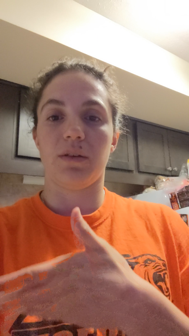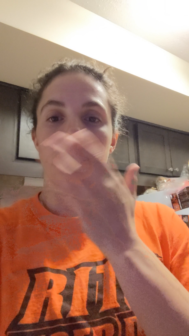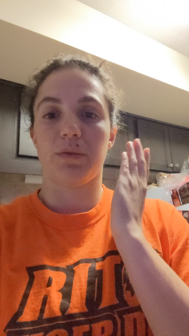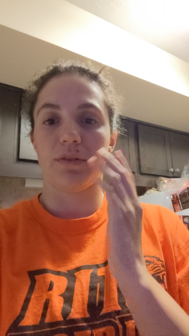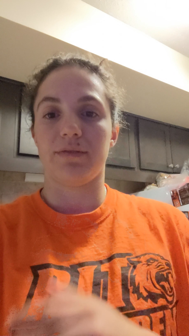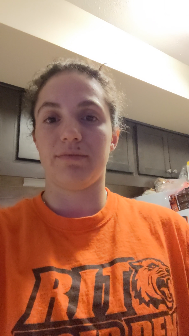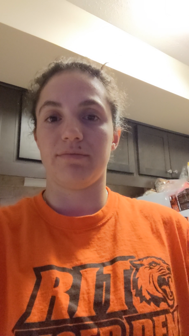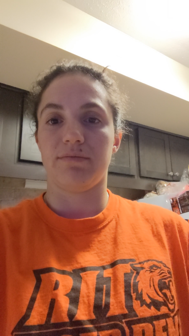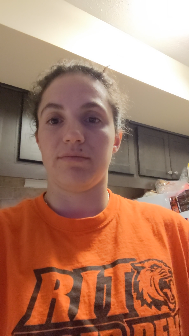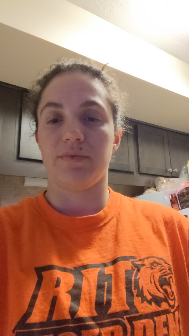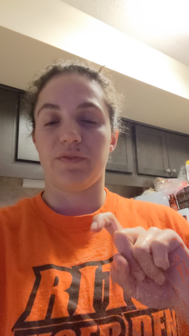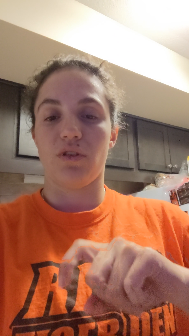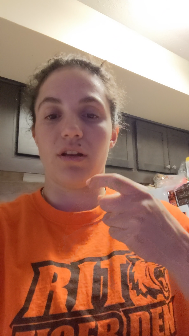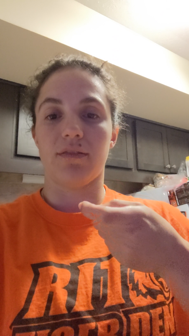friend